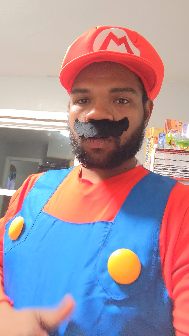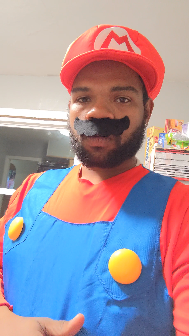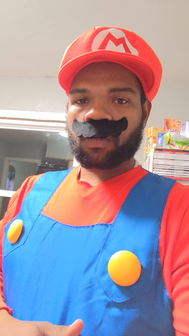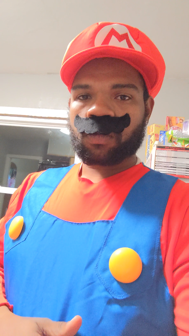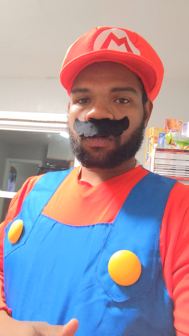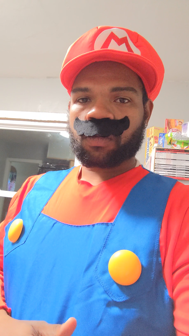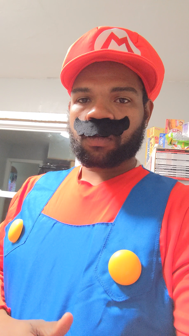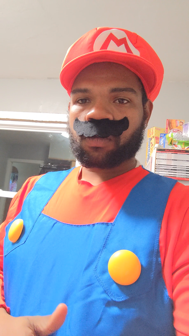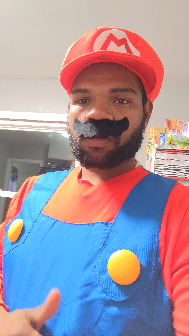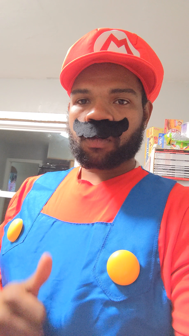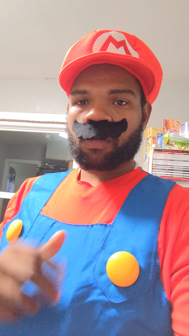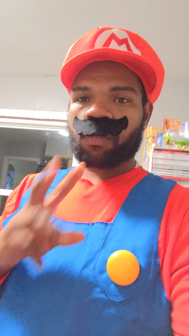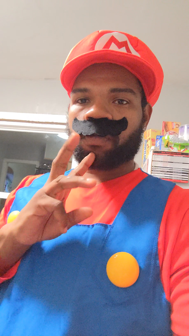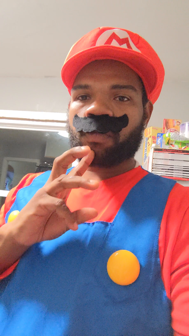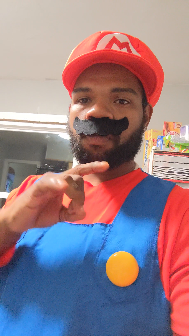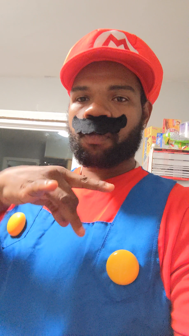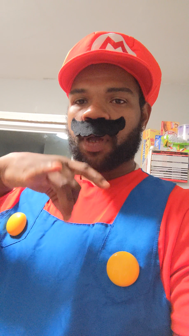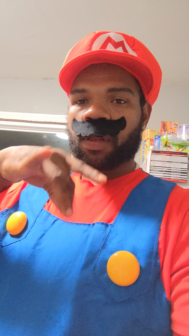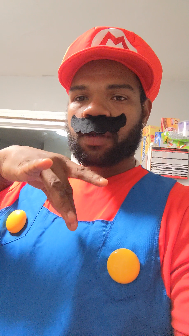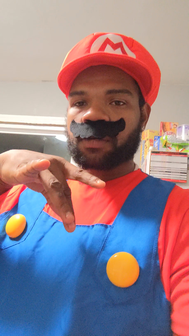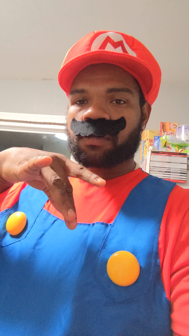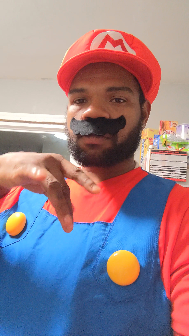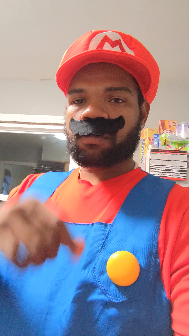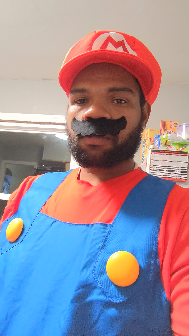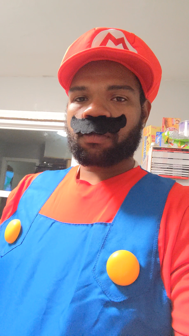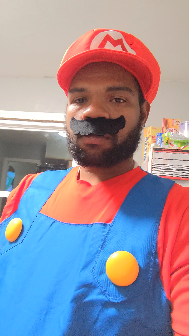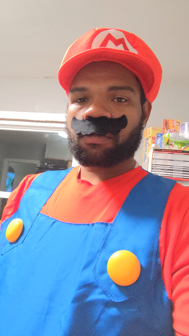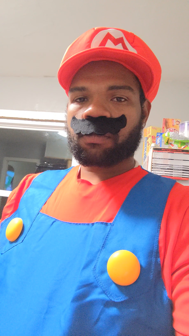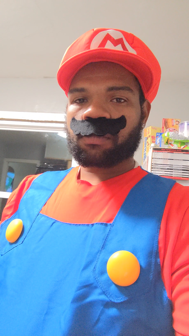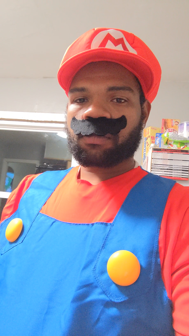melon